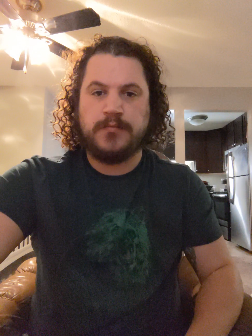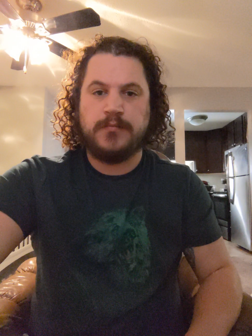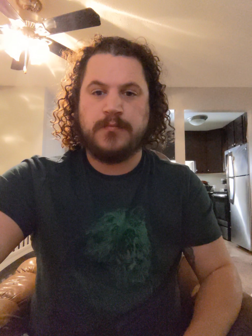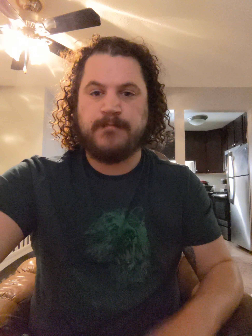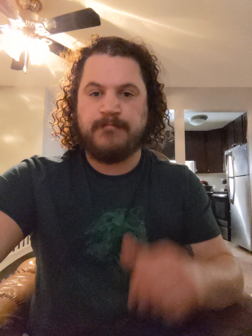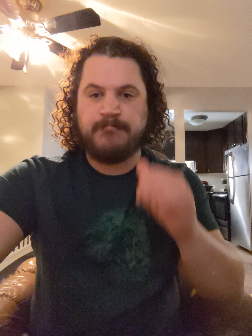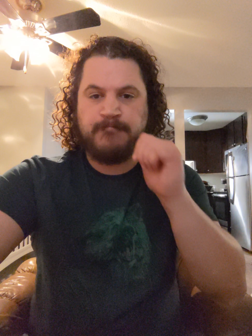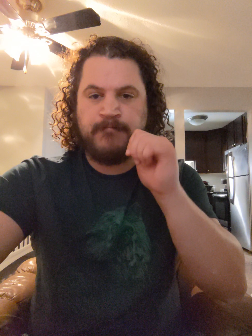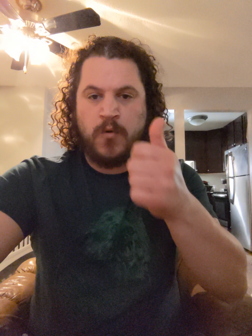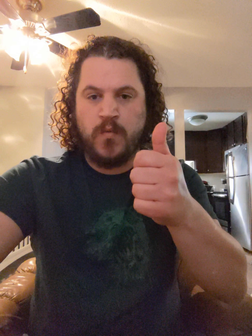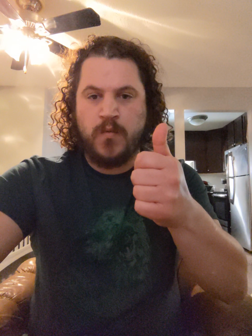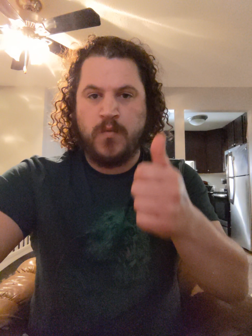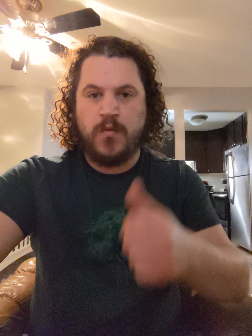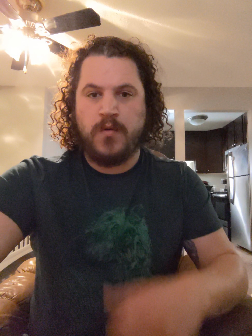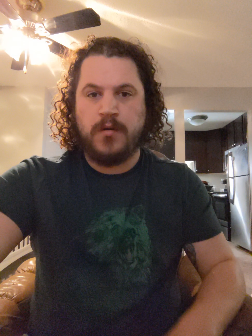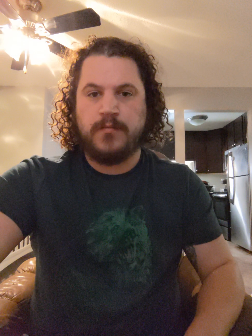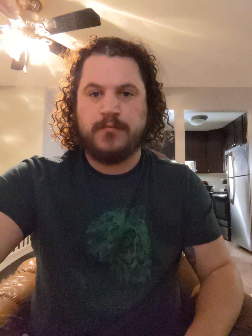tomorrow